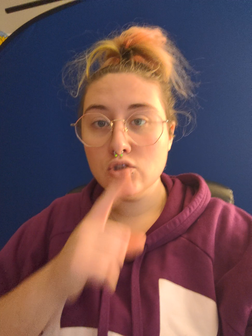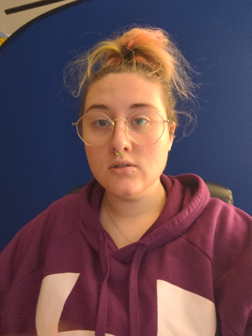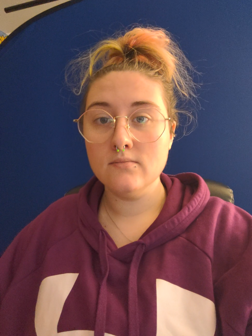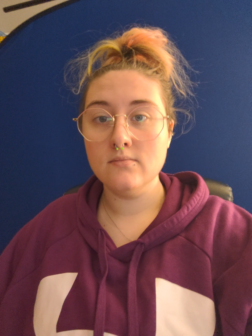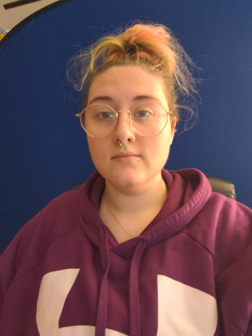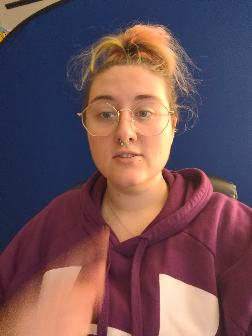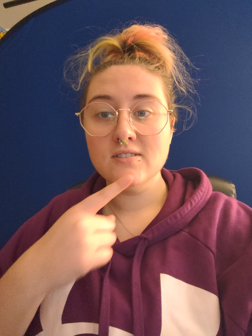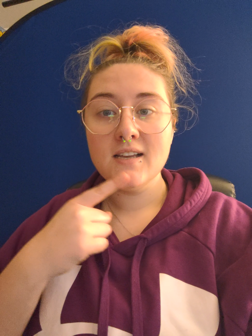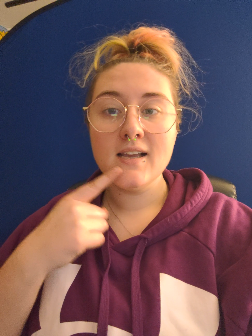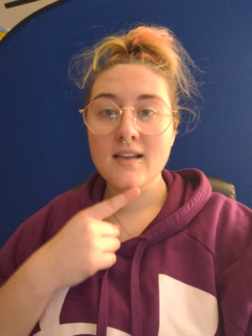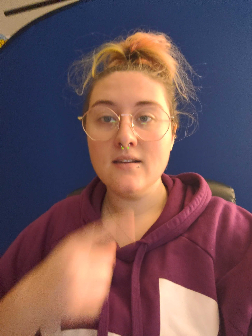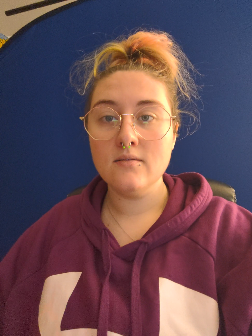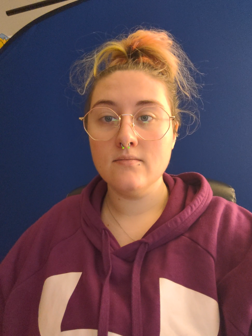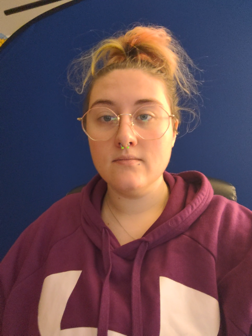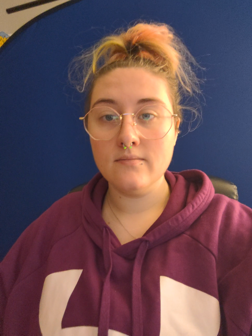chin